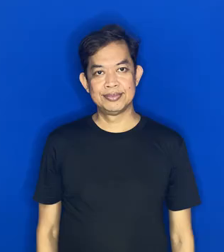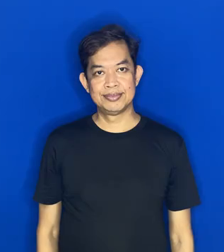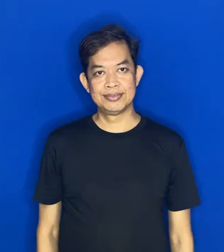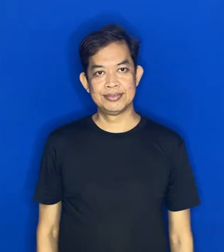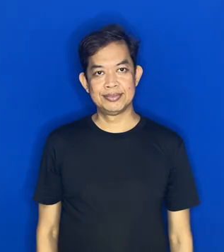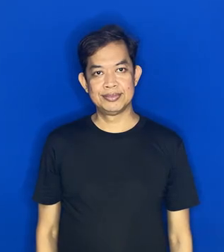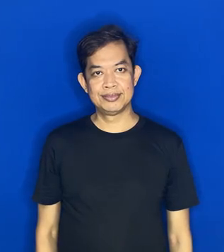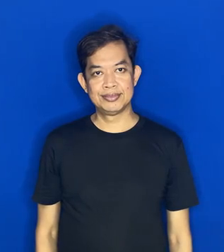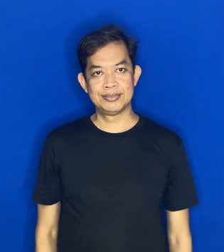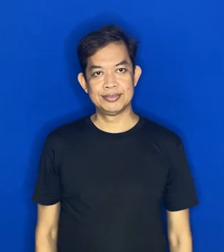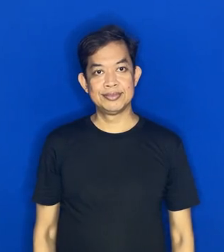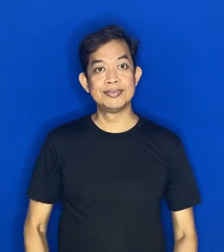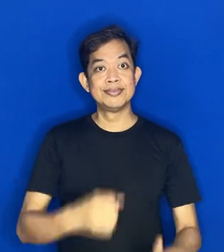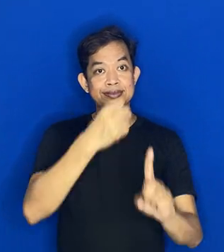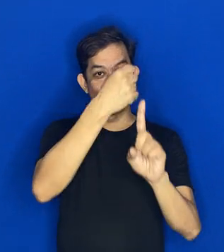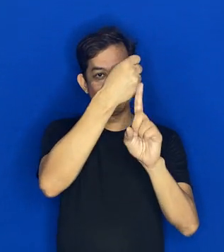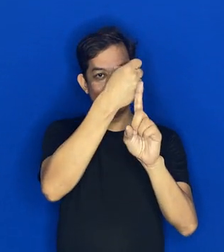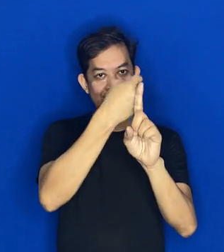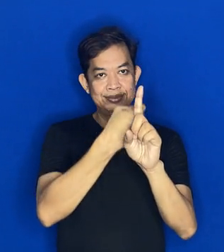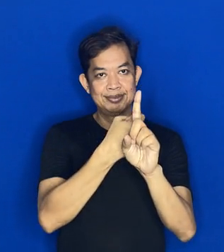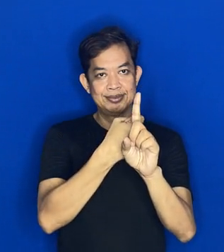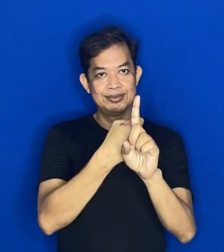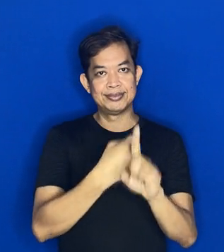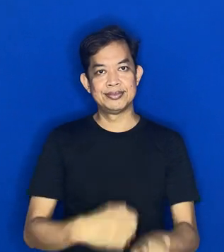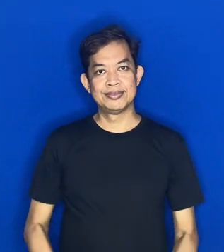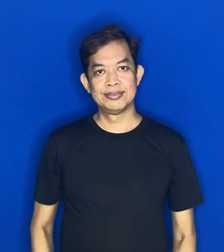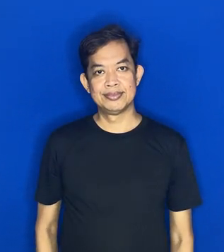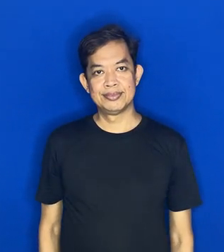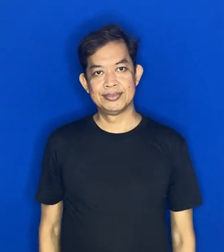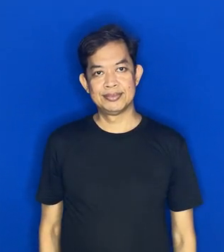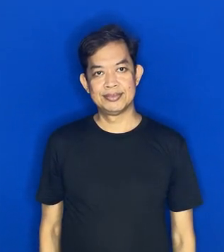september